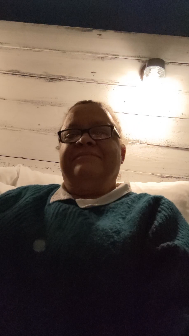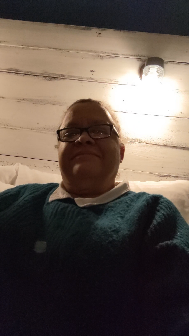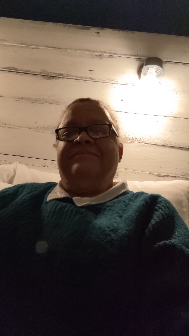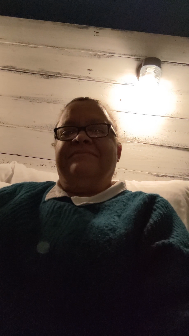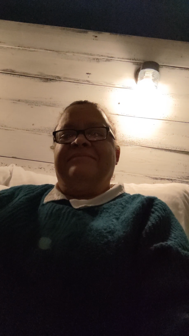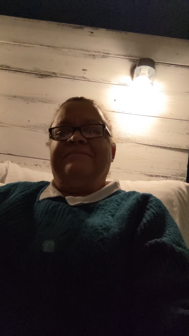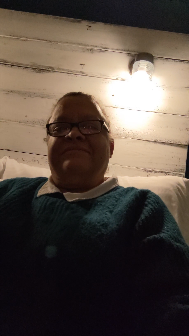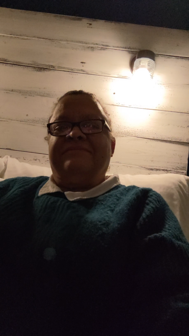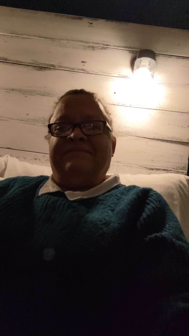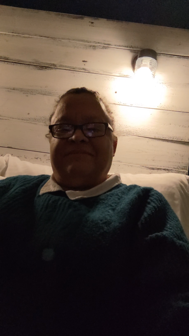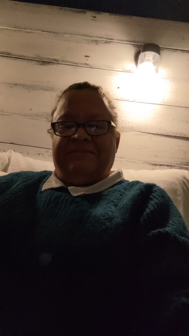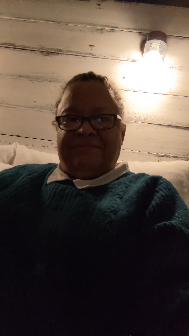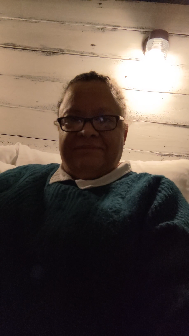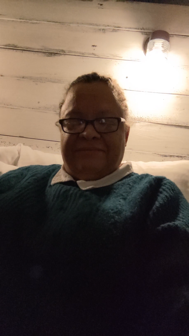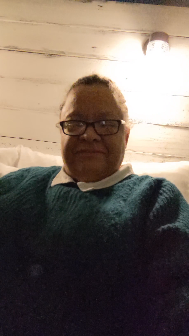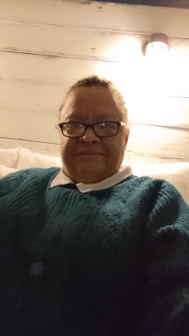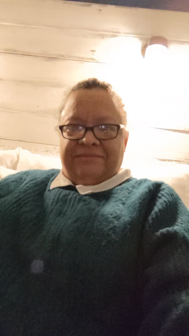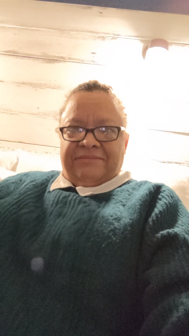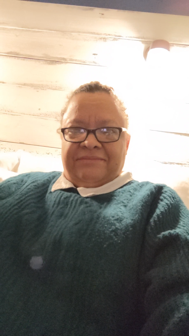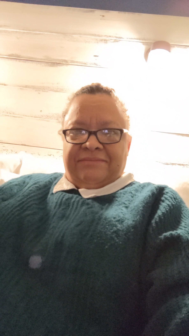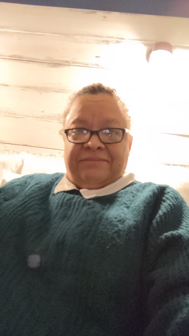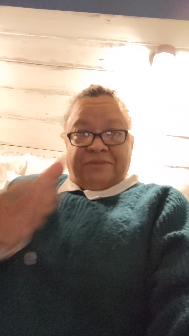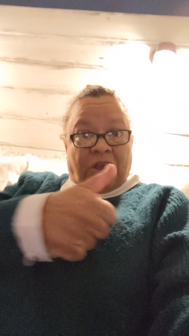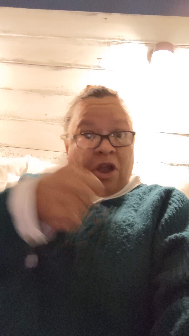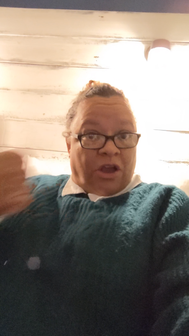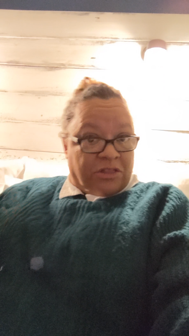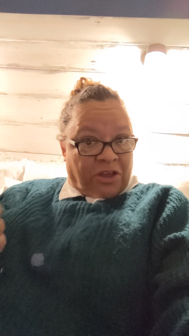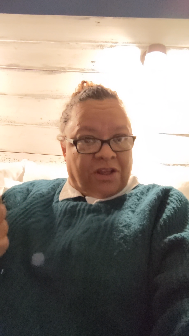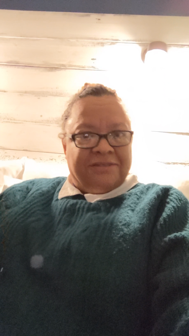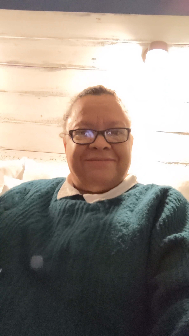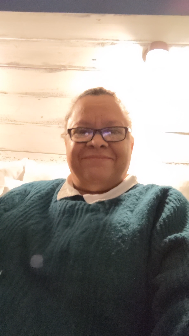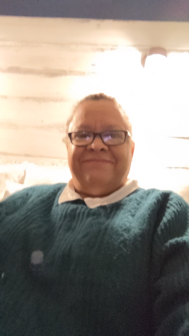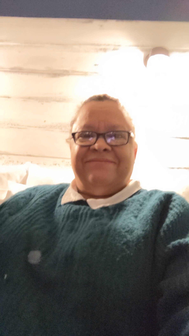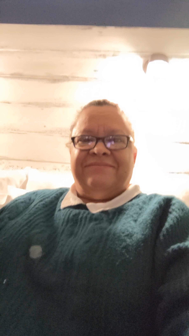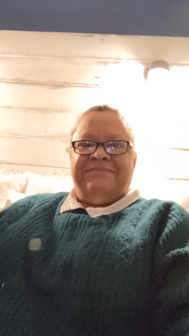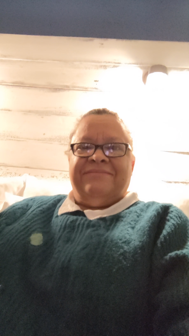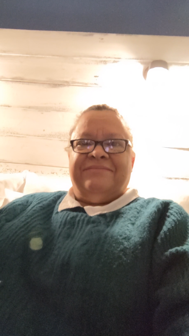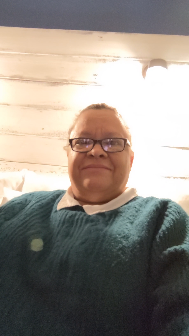other